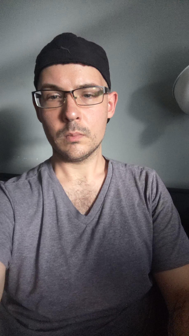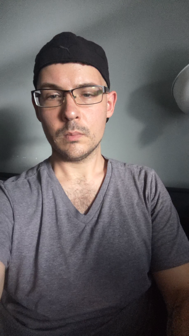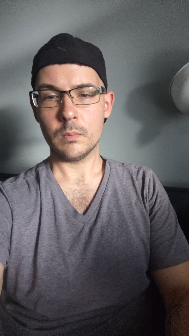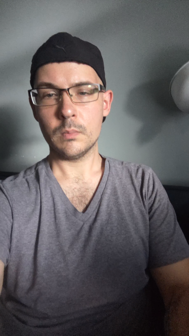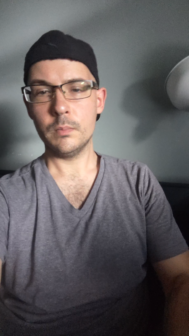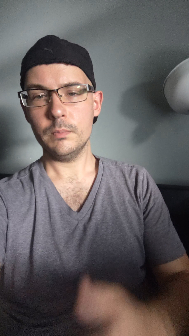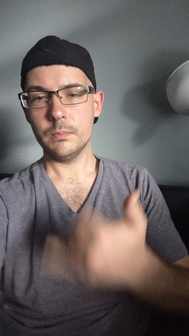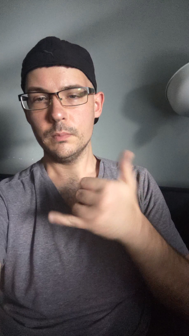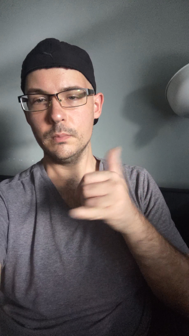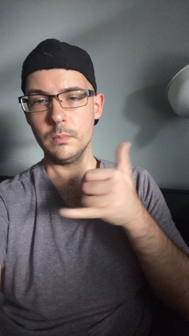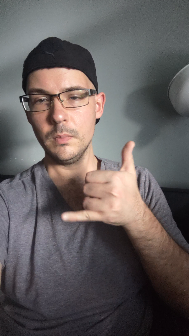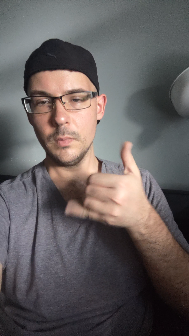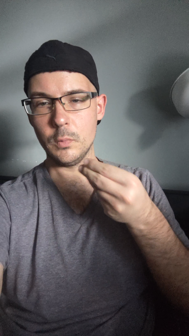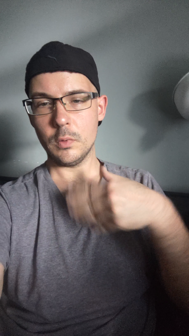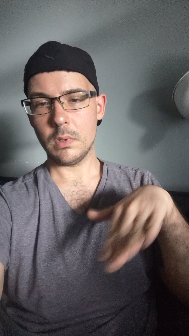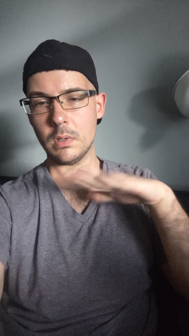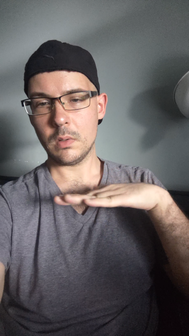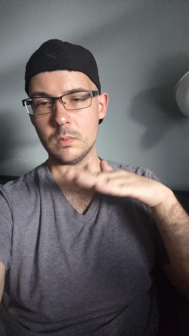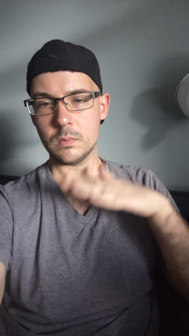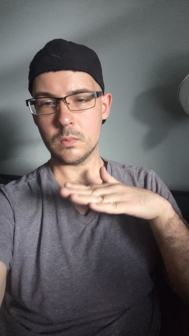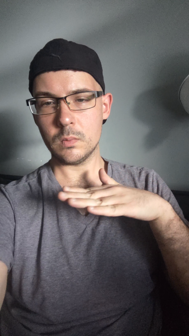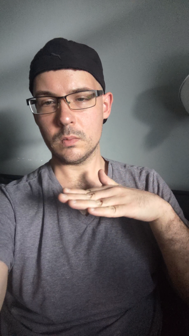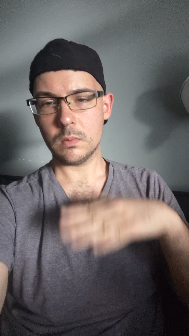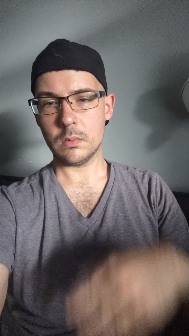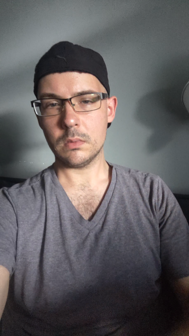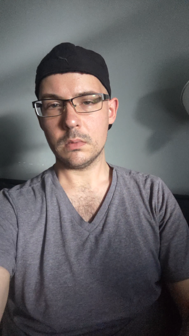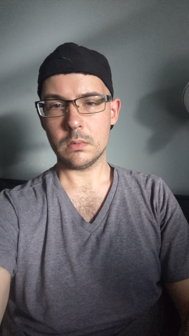playground